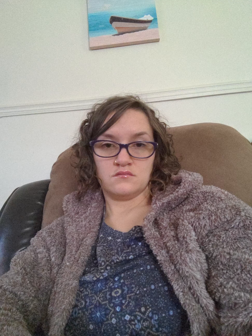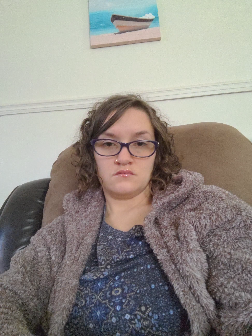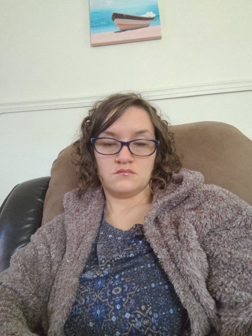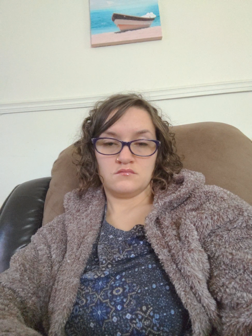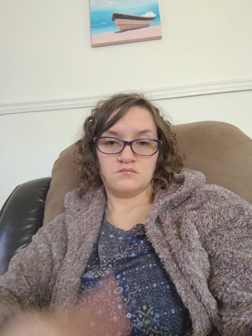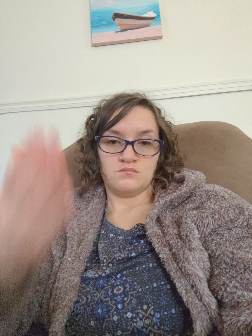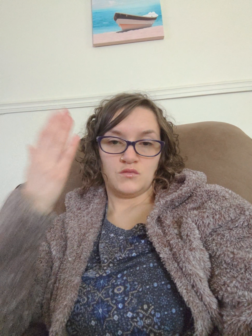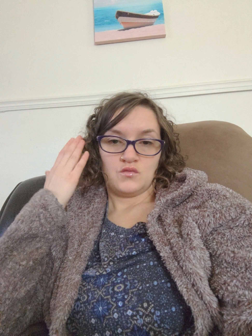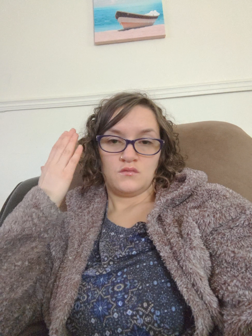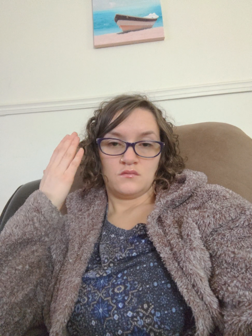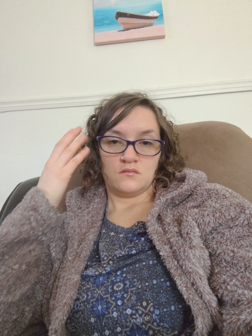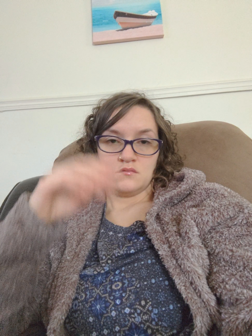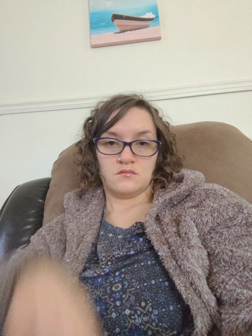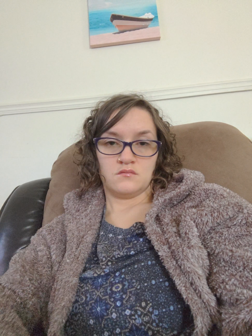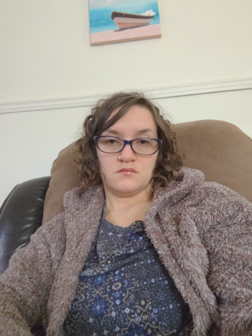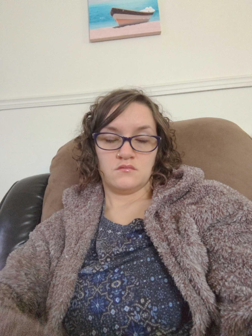morning